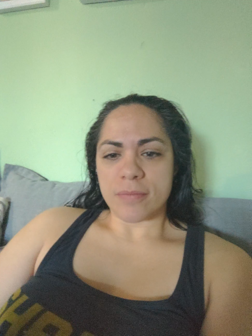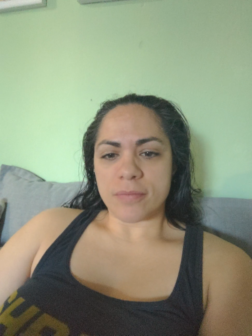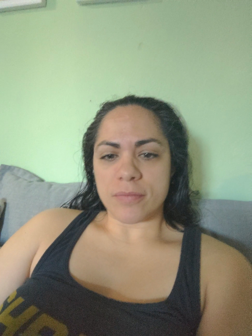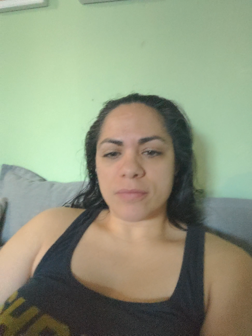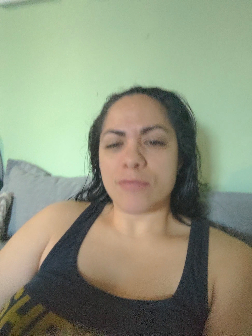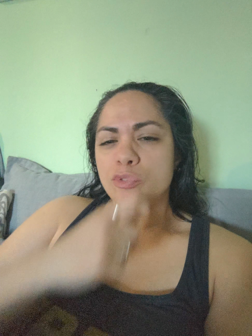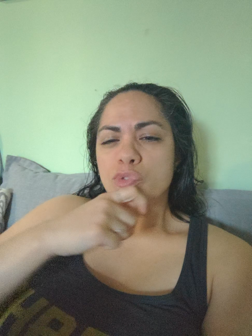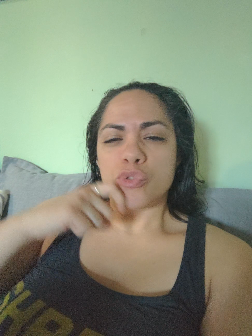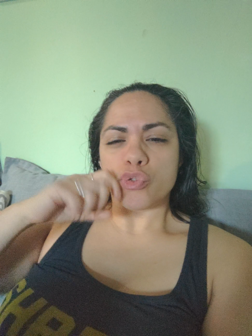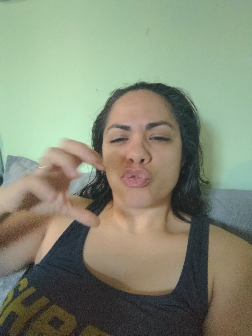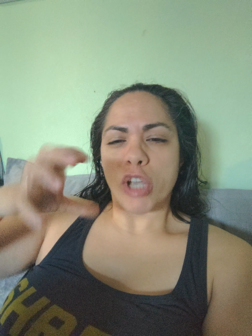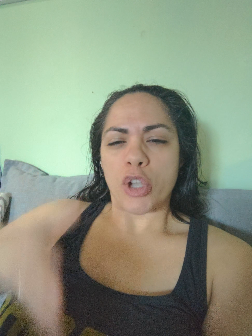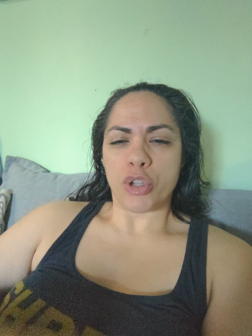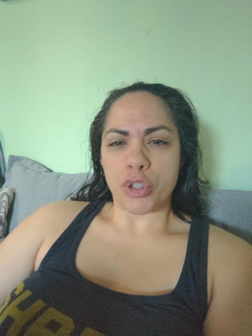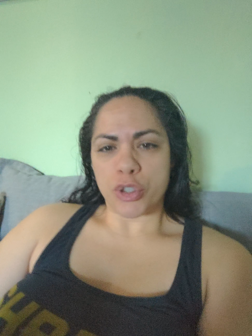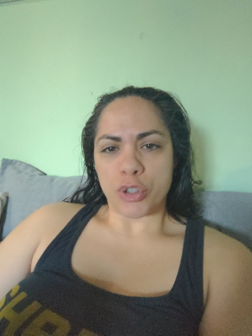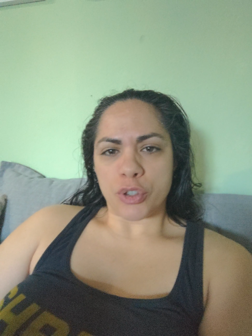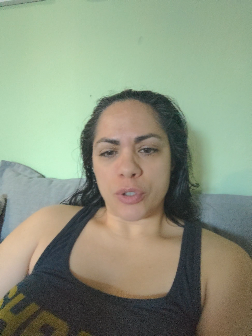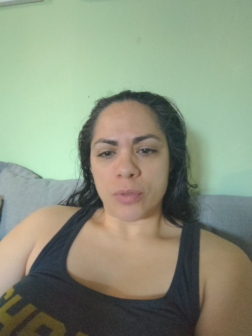dryer